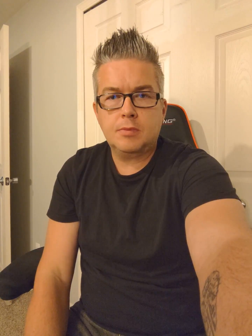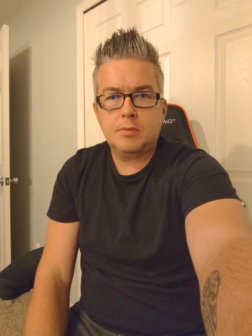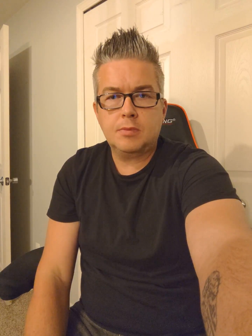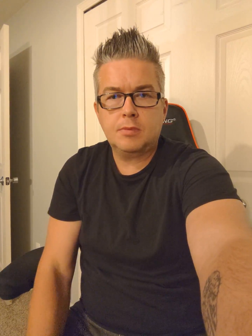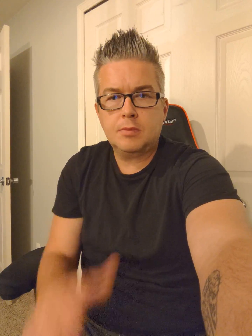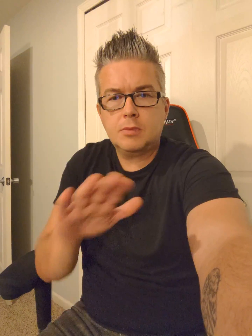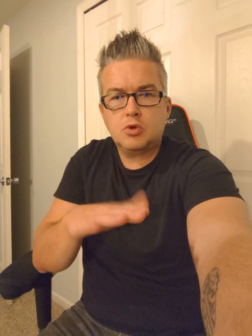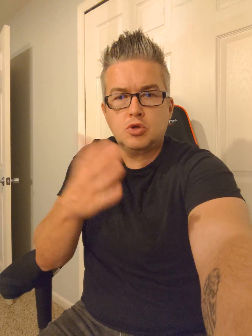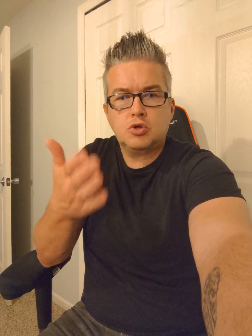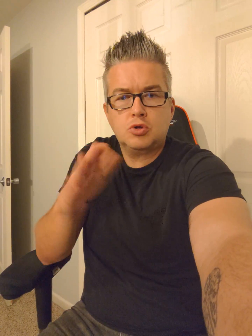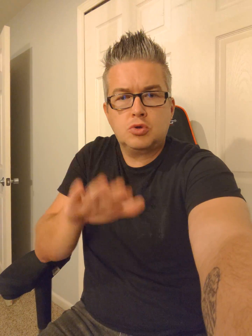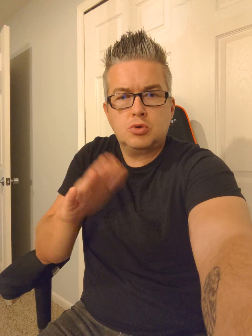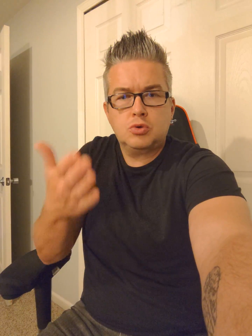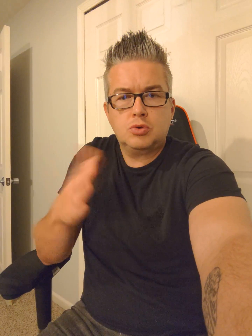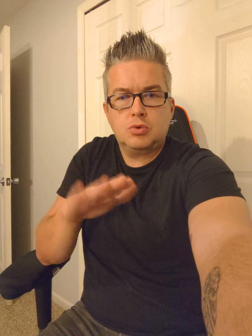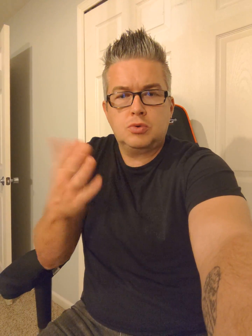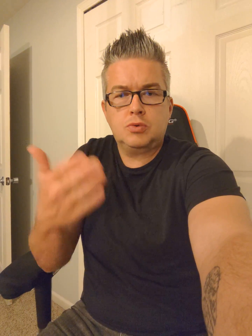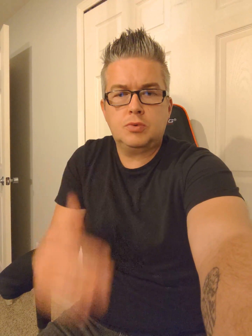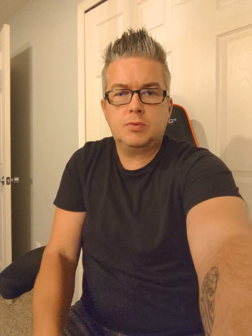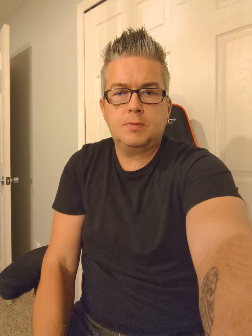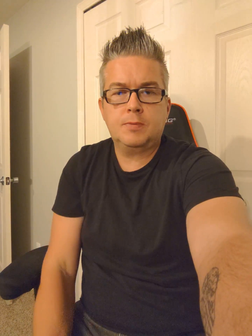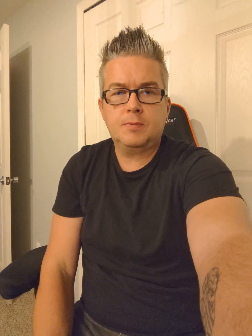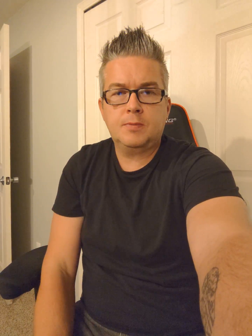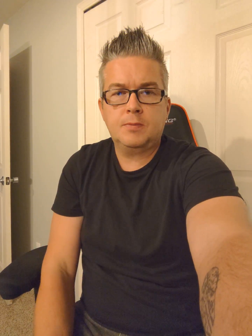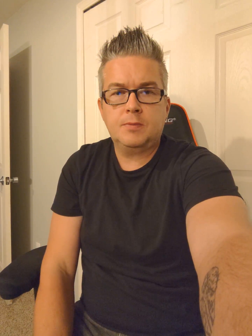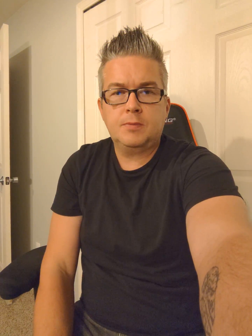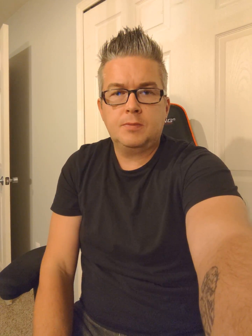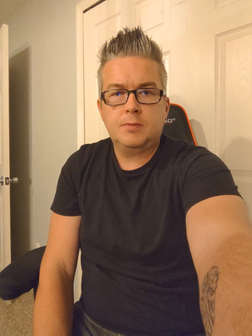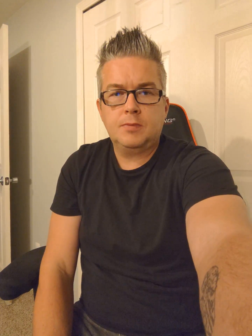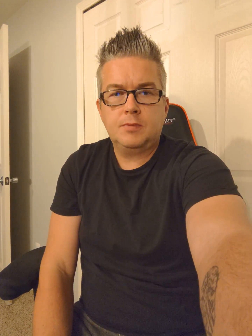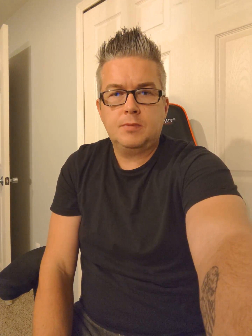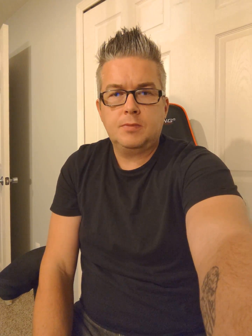kitchen